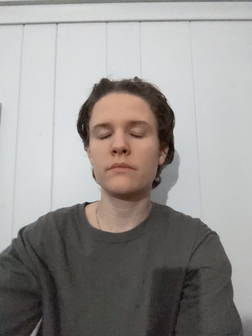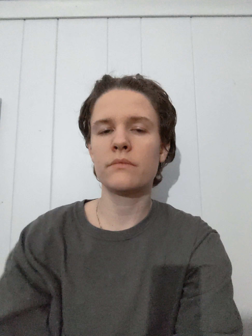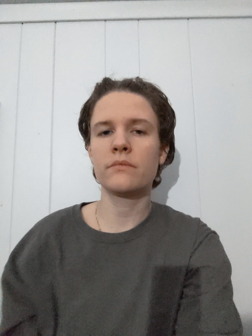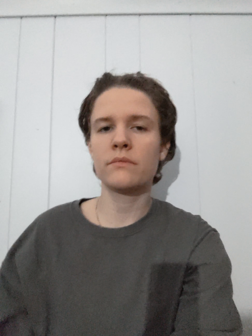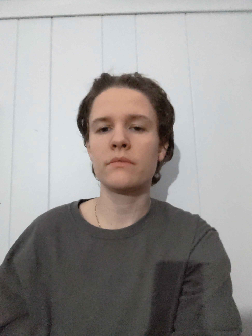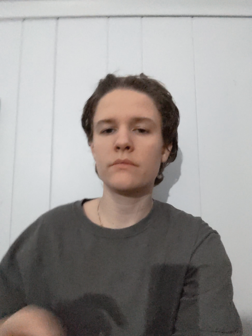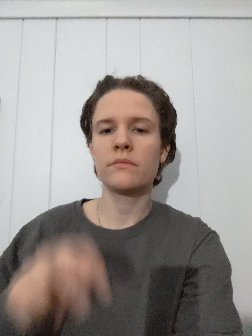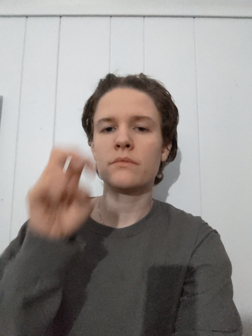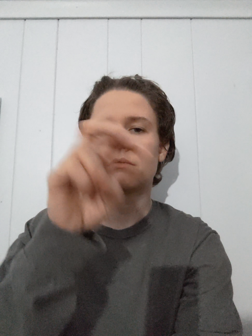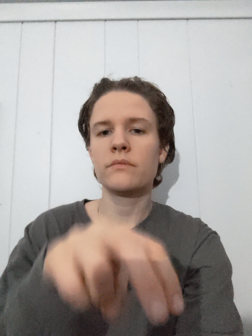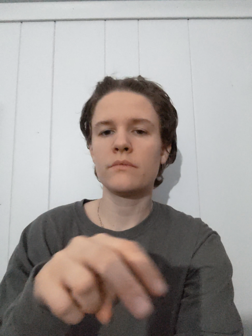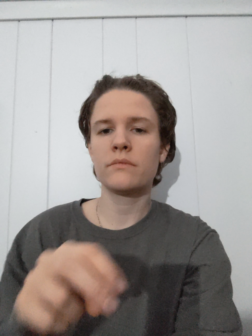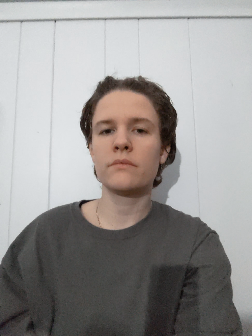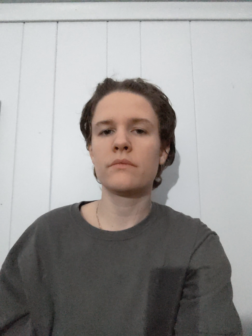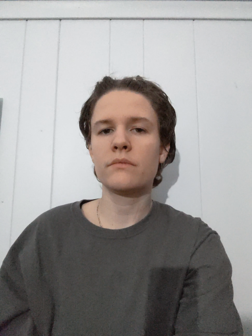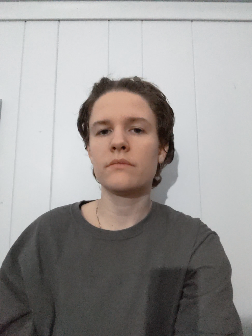jump